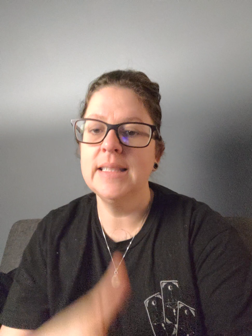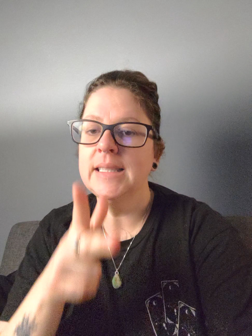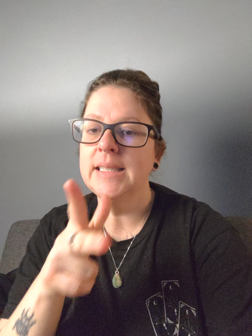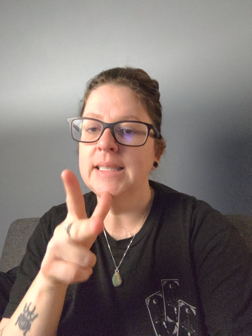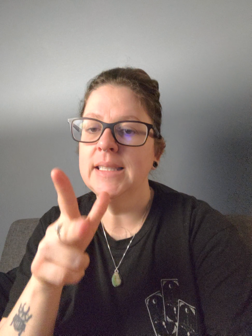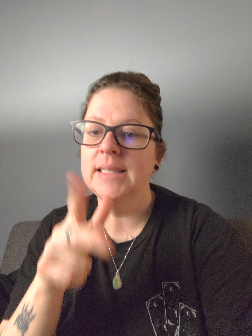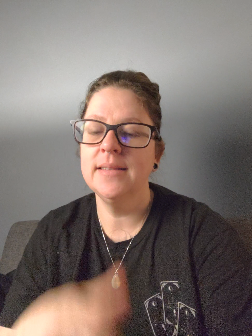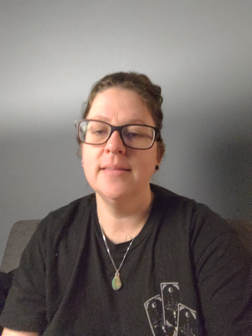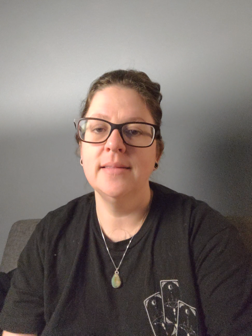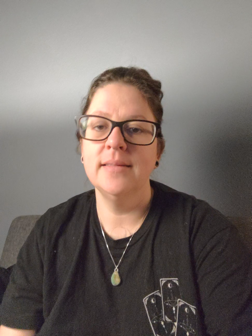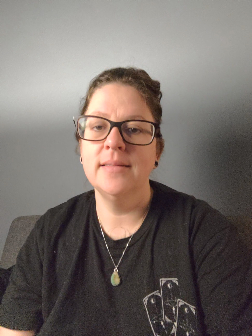hen